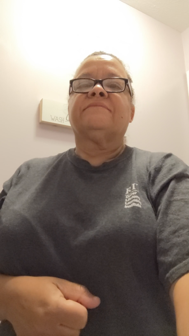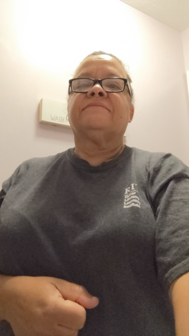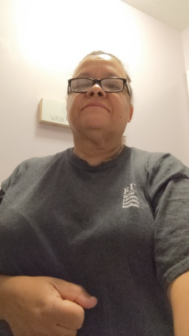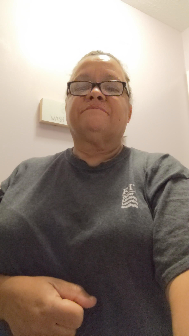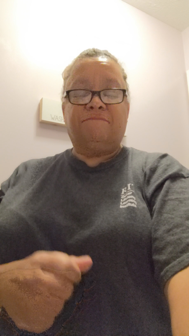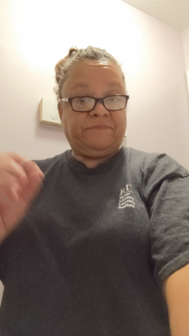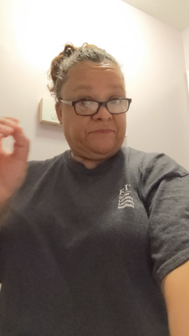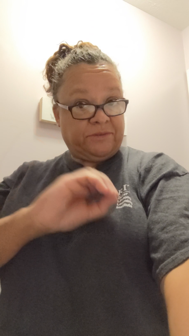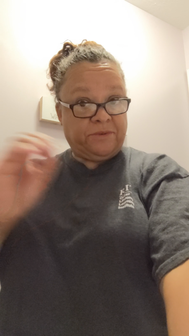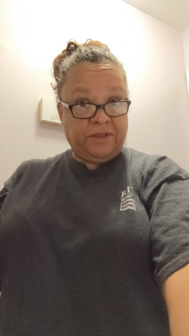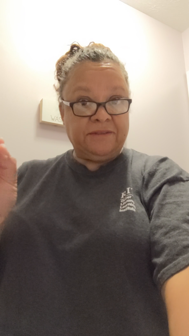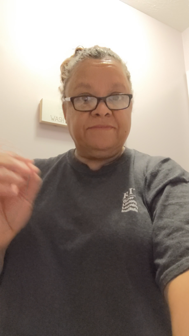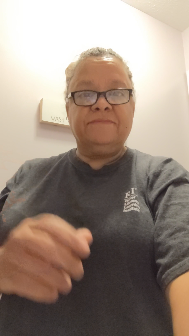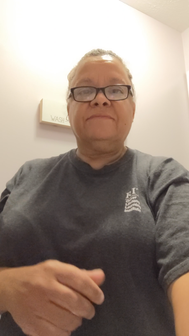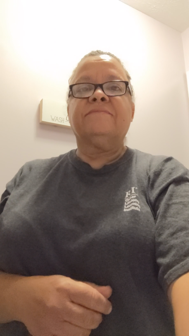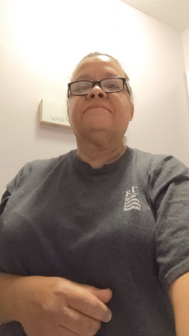none